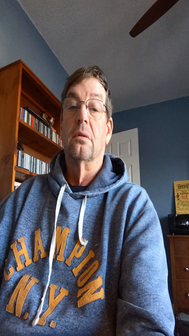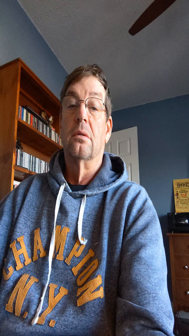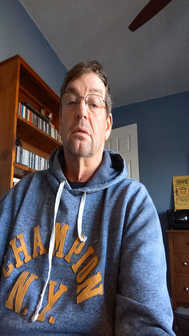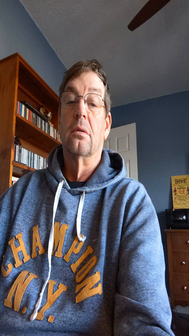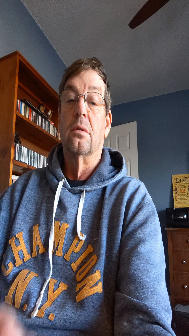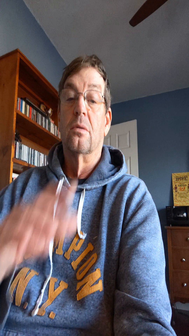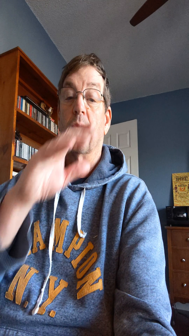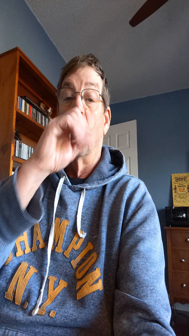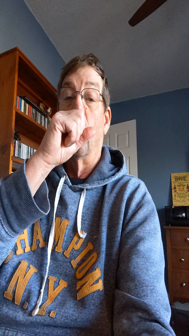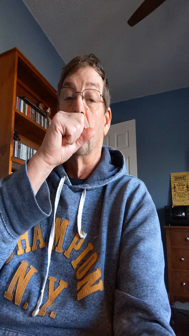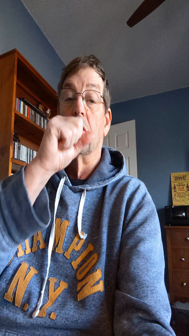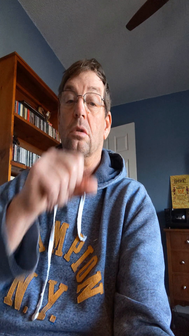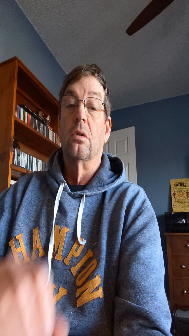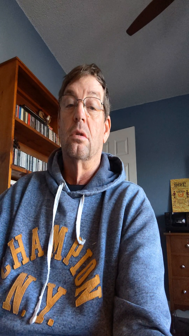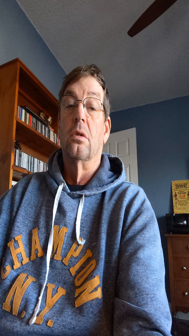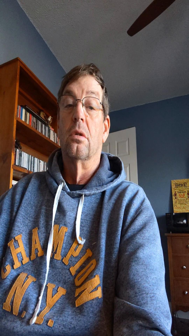orange